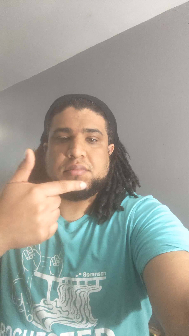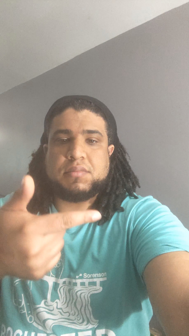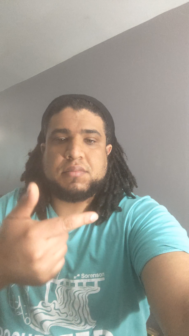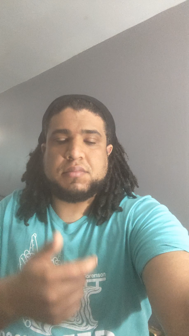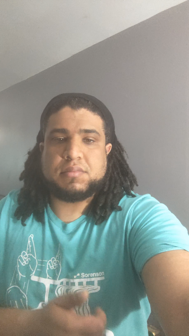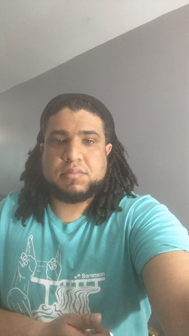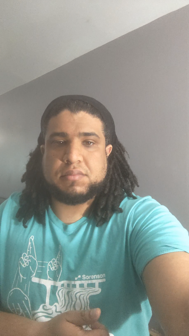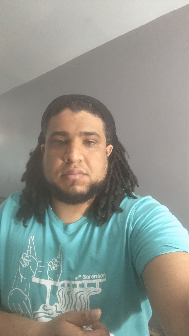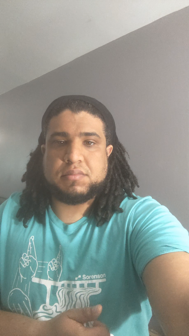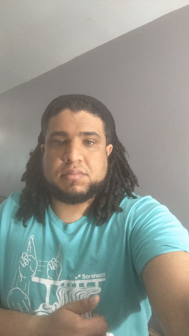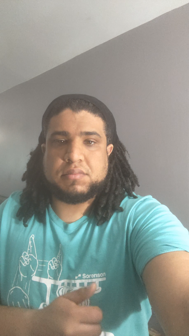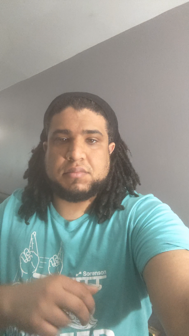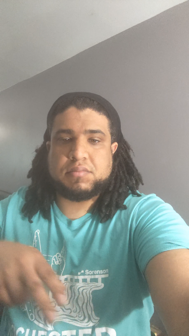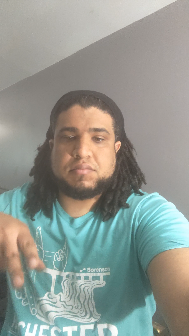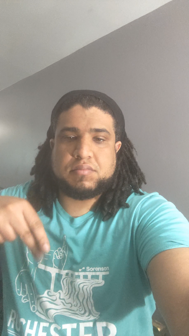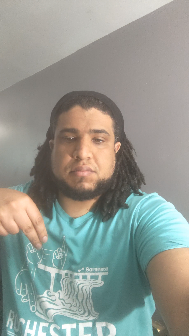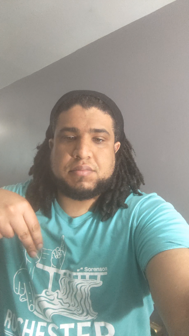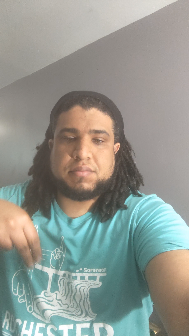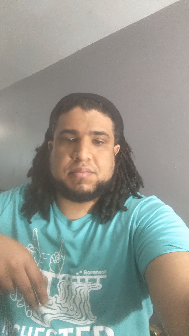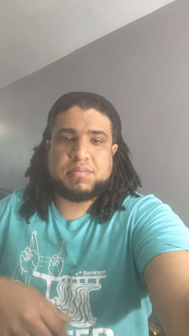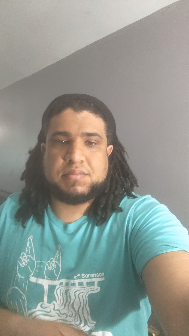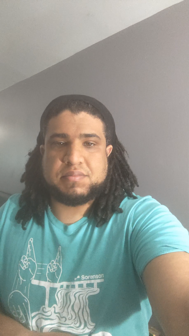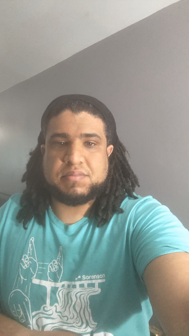diaper